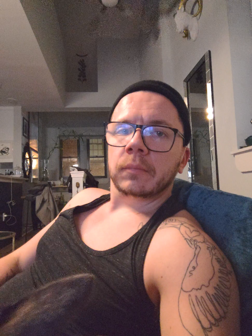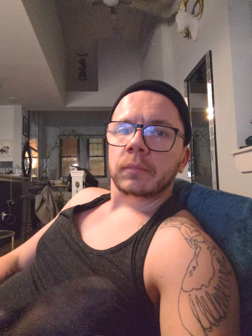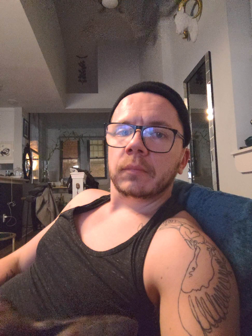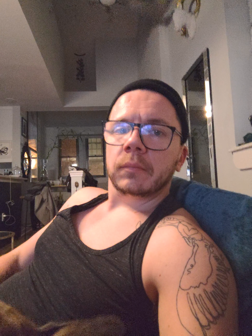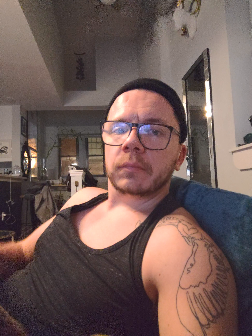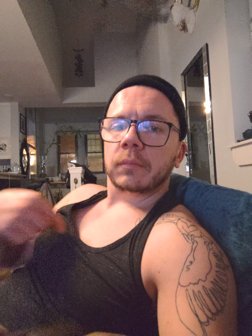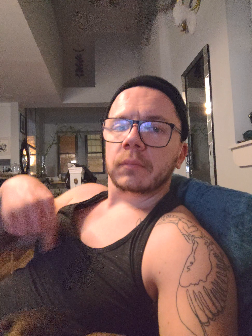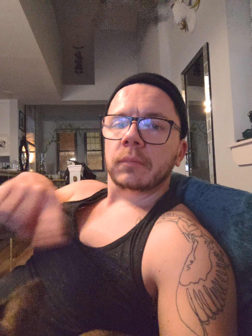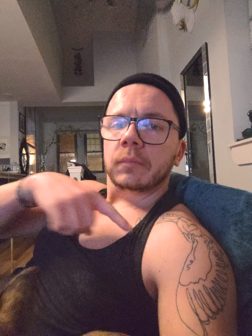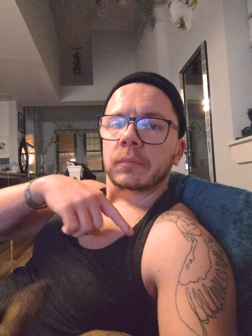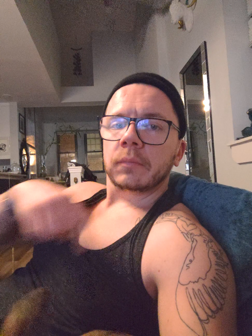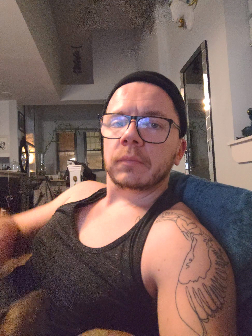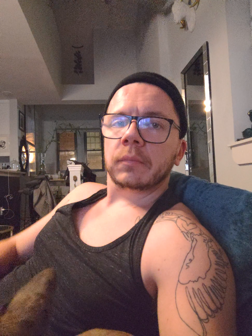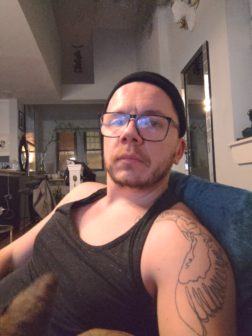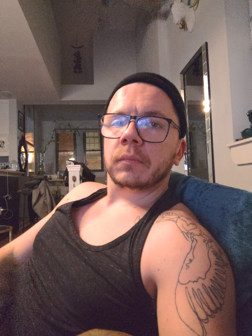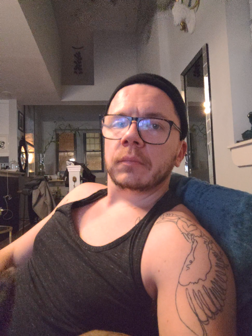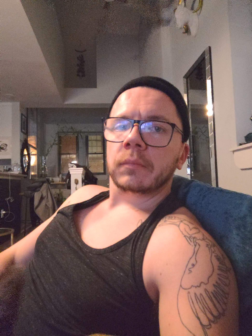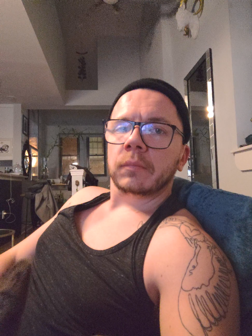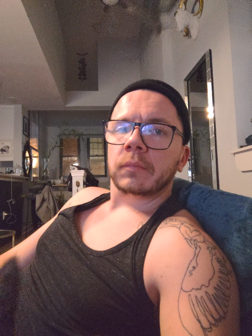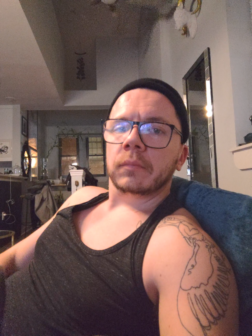we